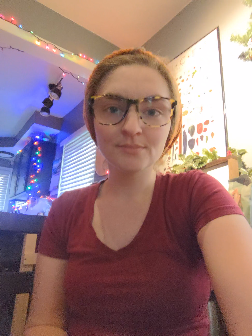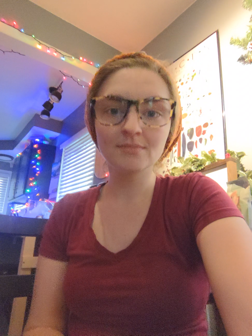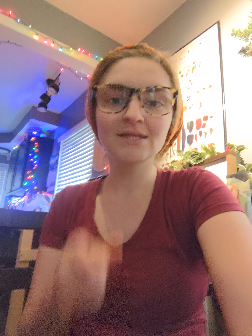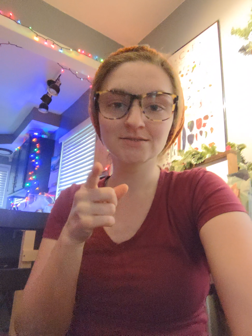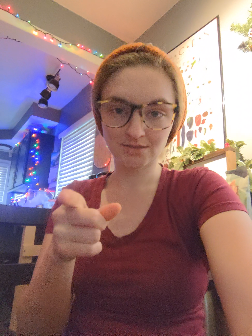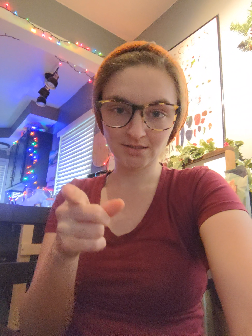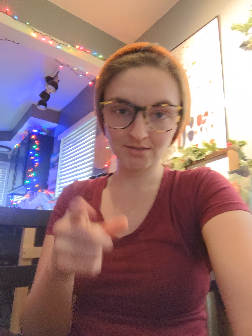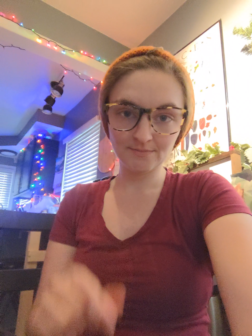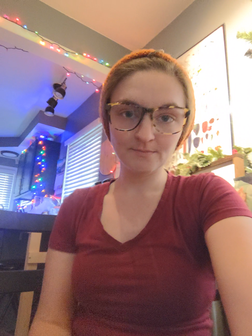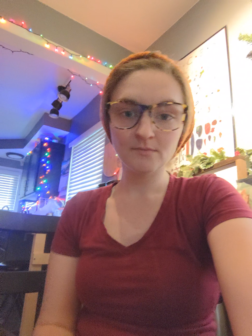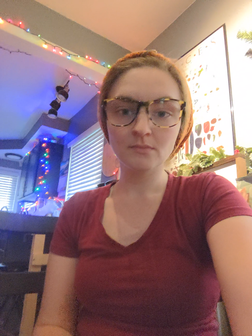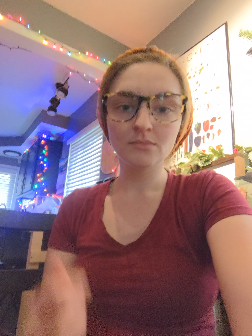there